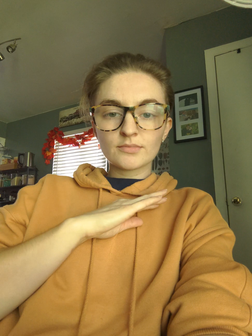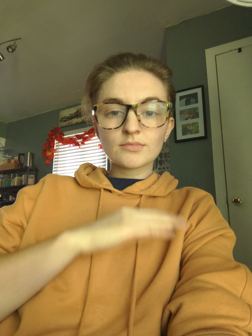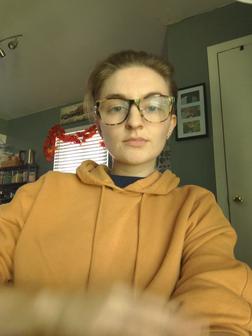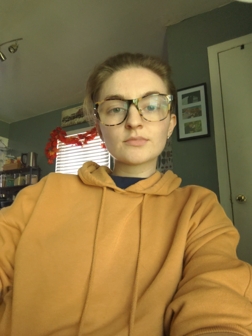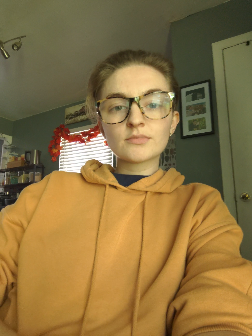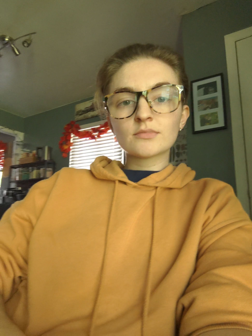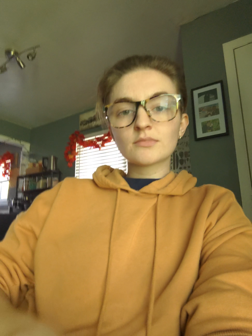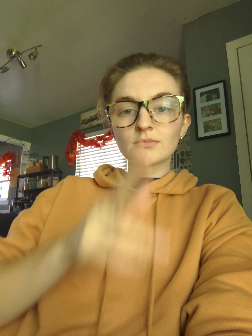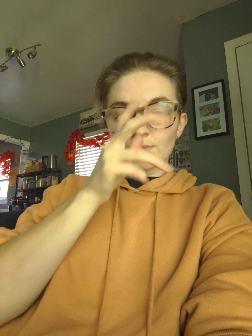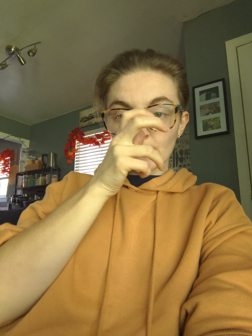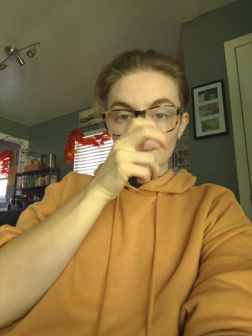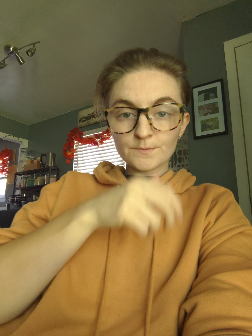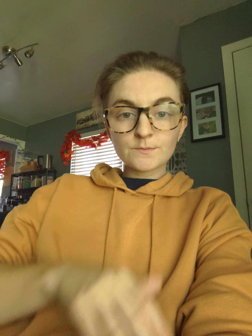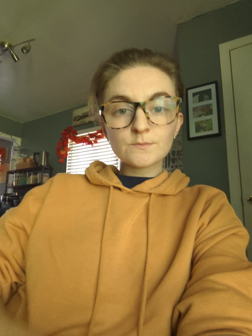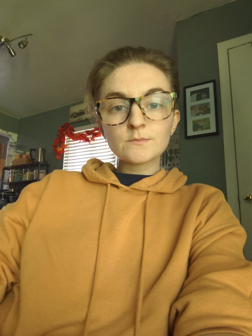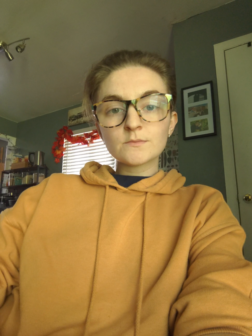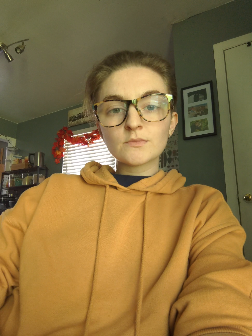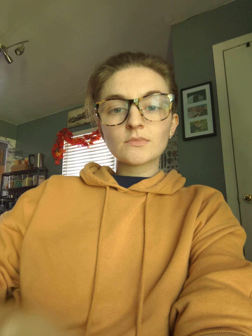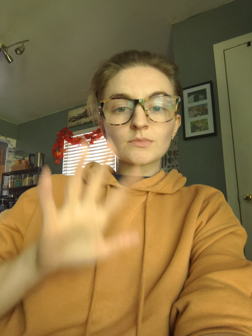ant